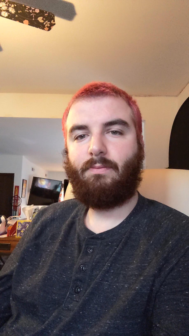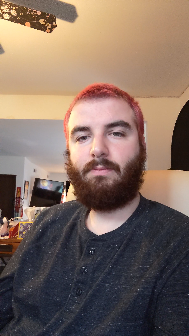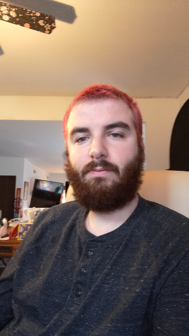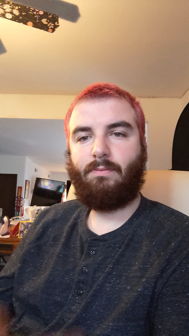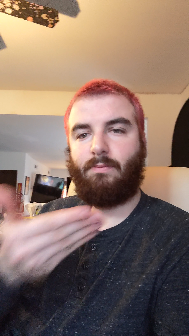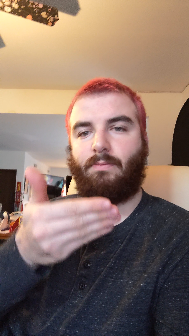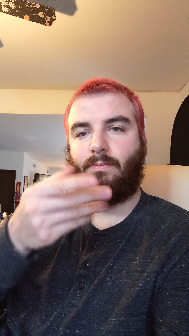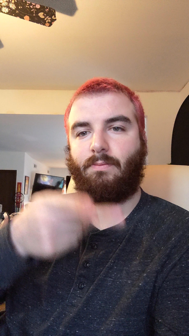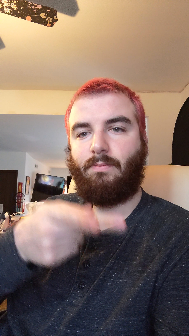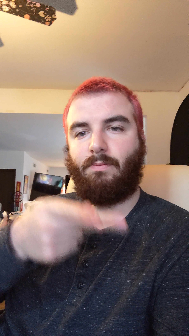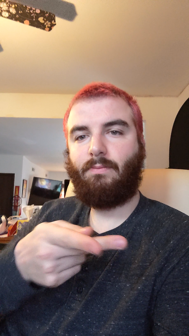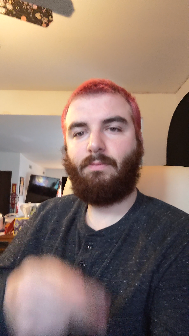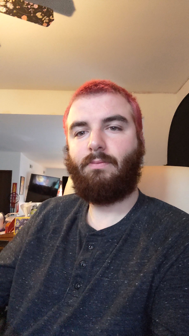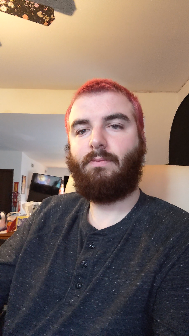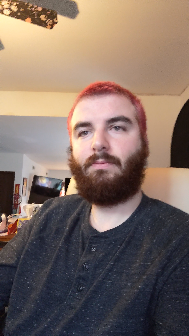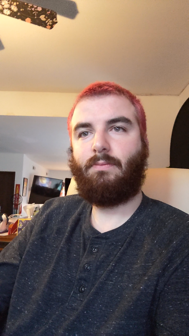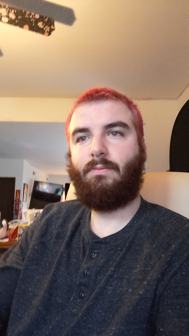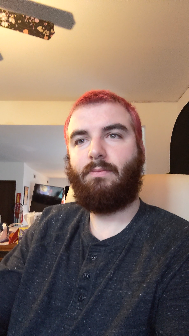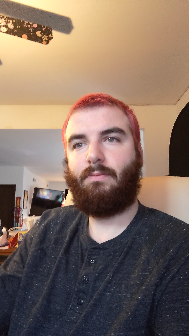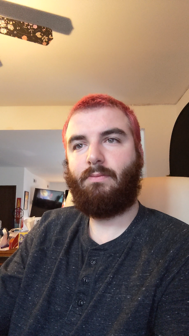babysitter